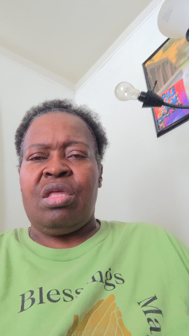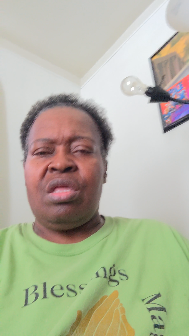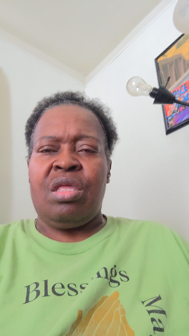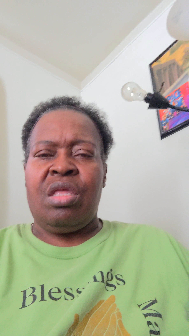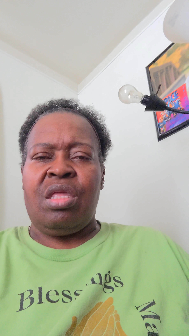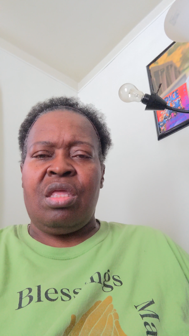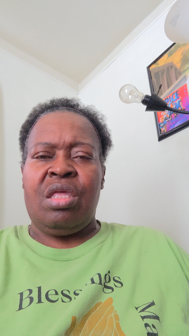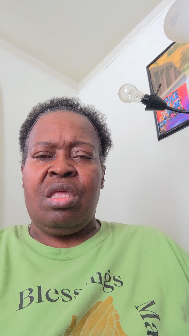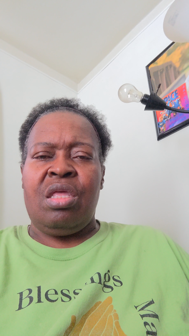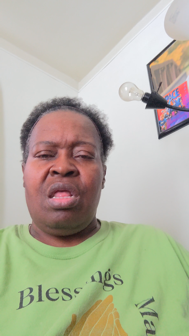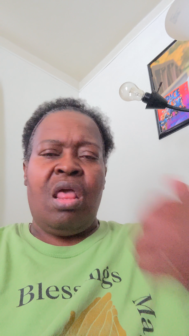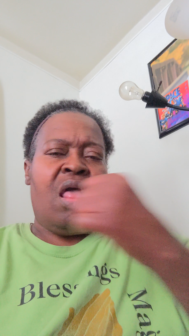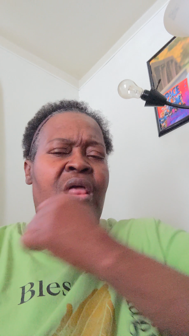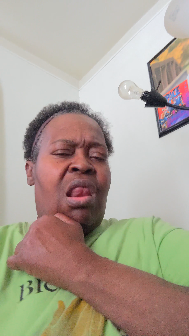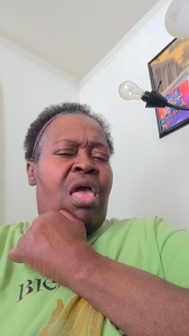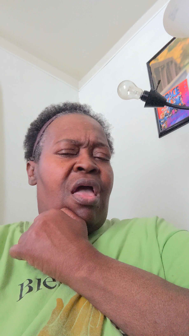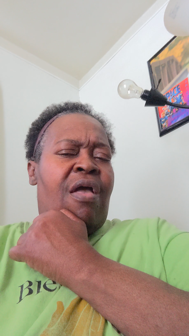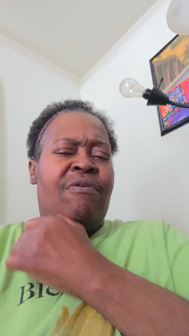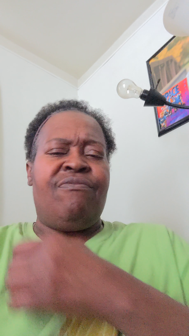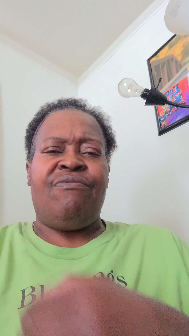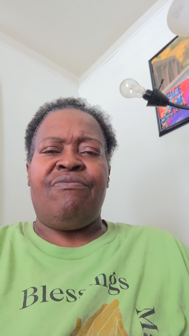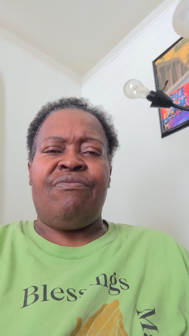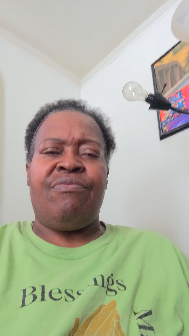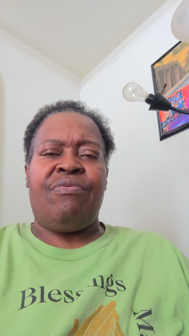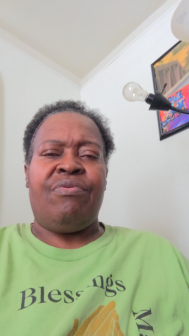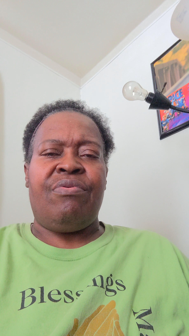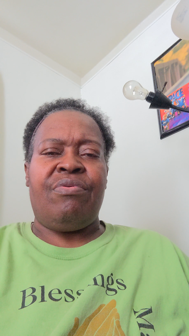love